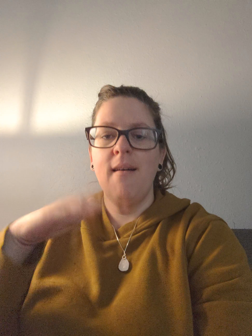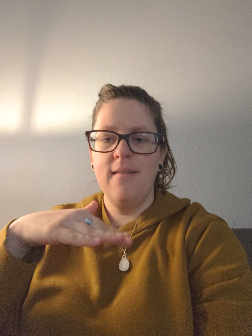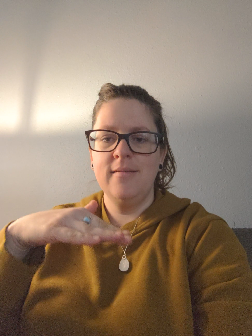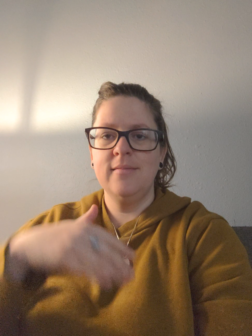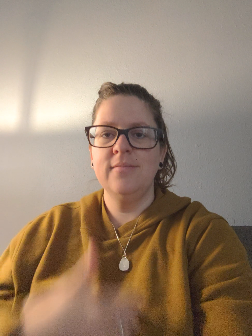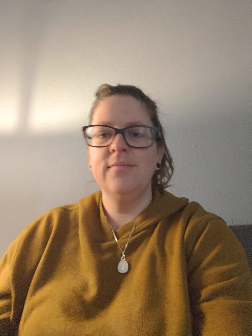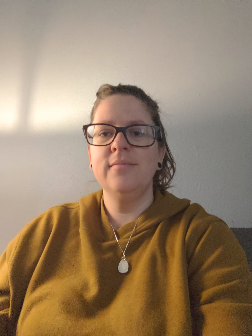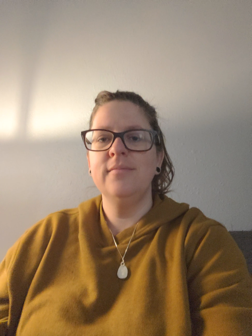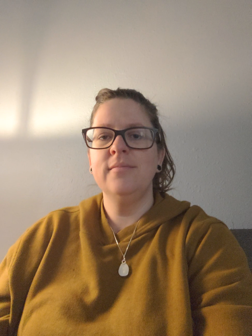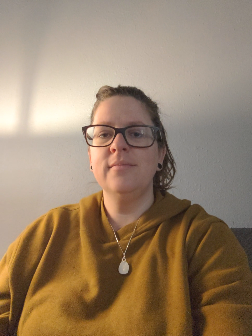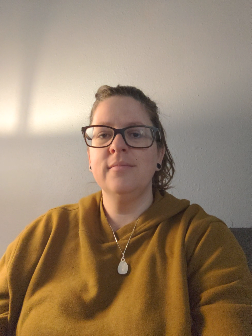on